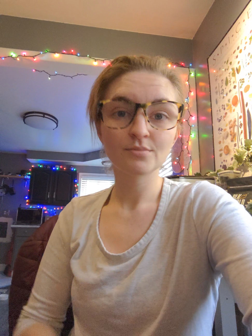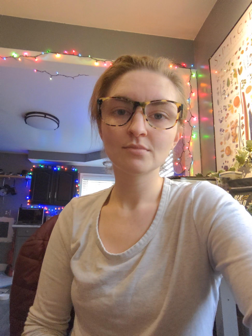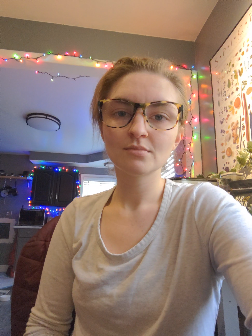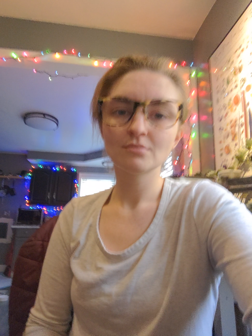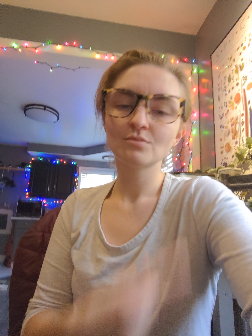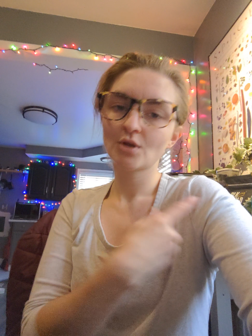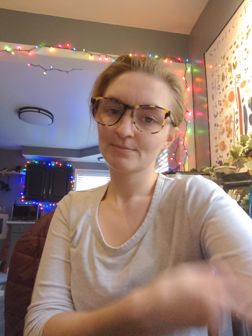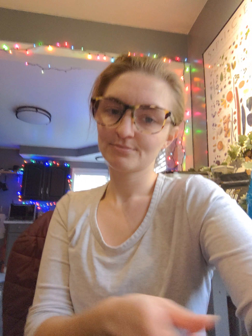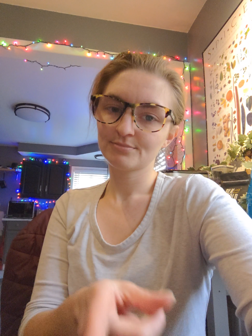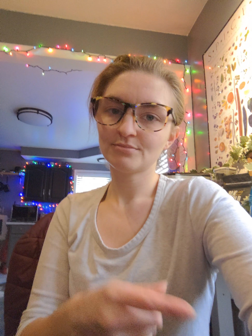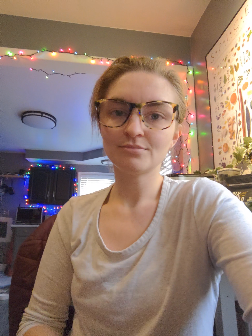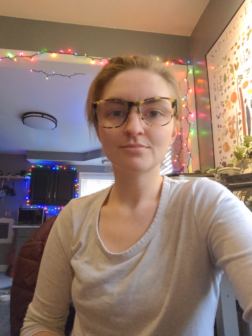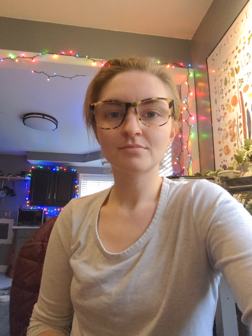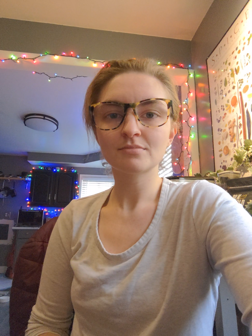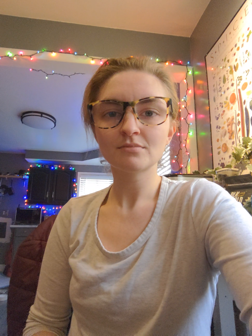arm